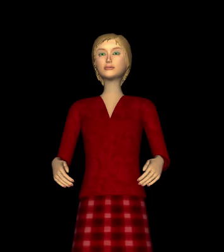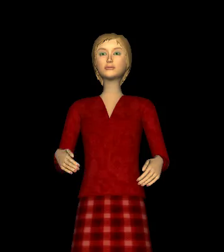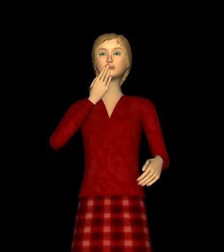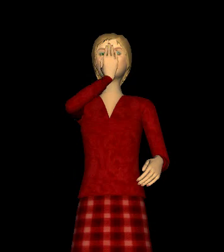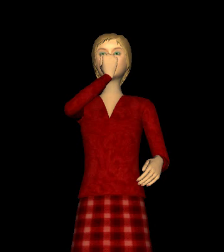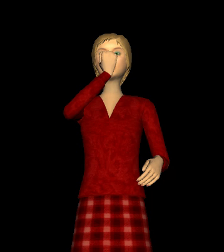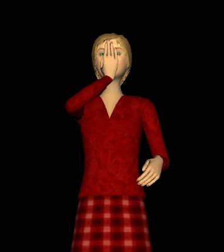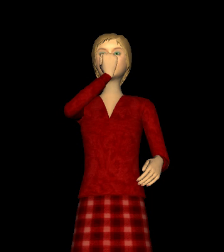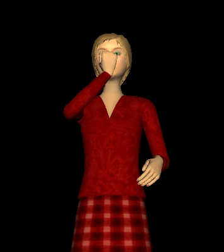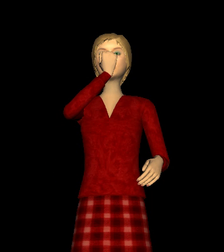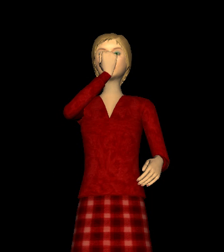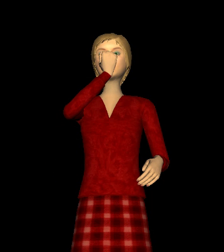فبراير